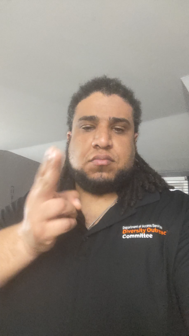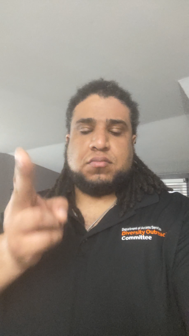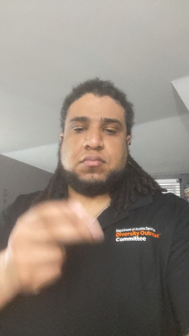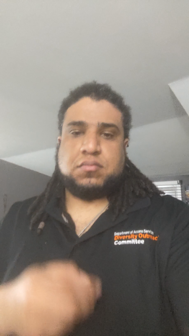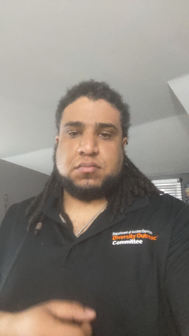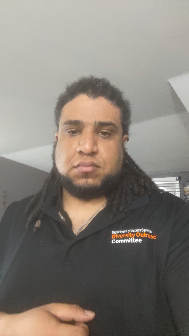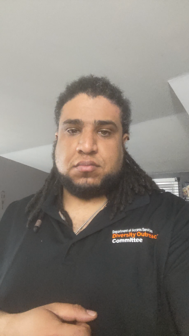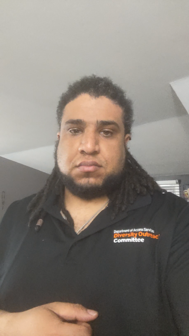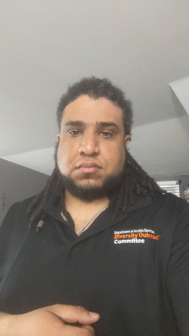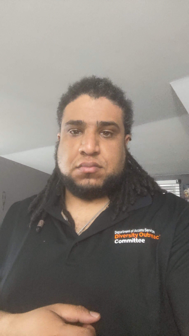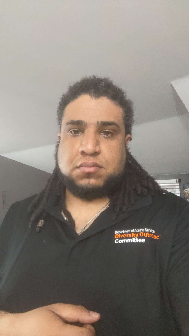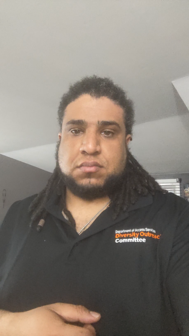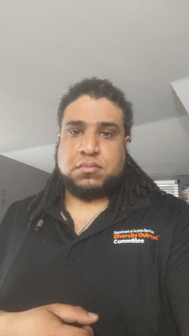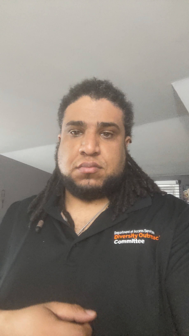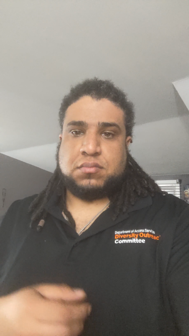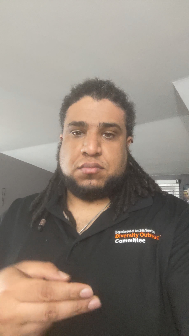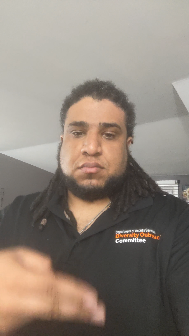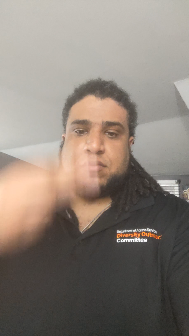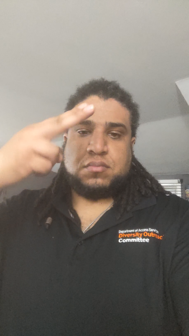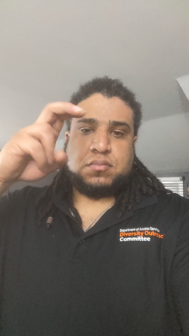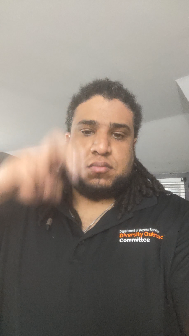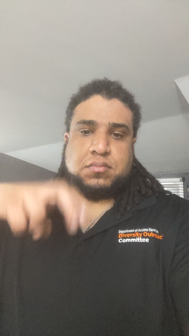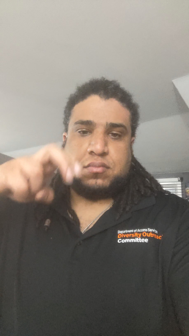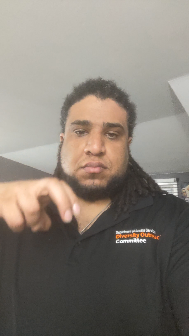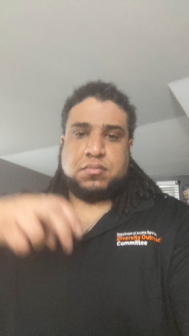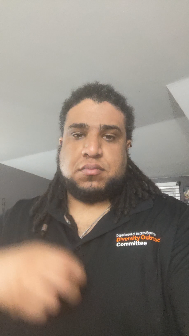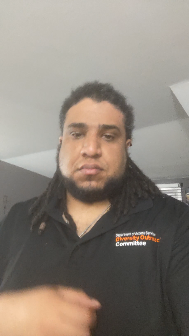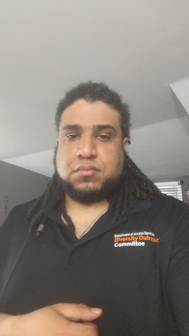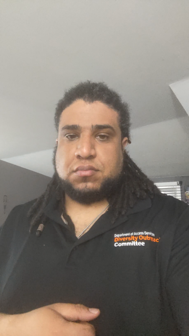high chair